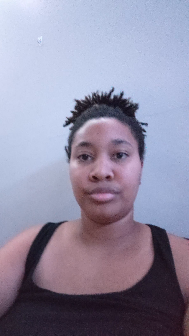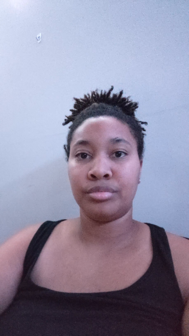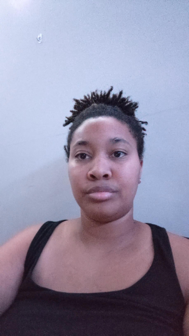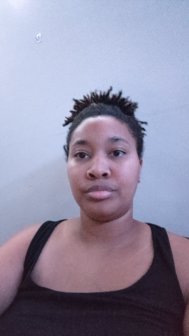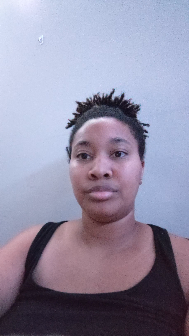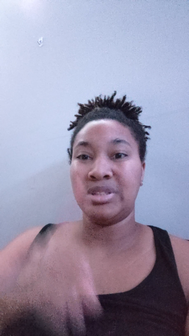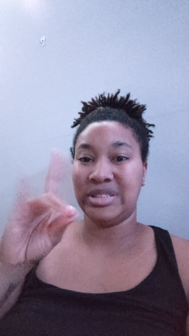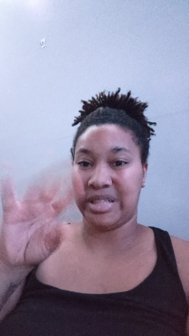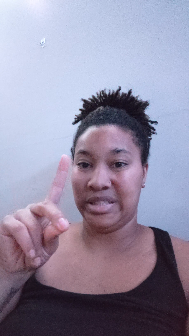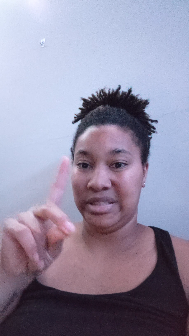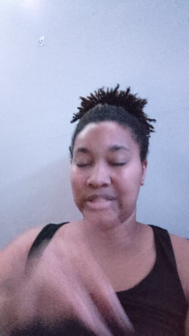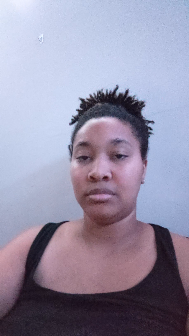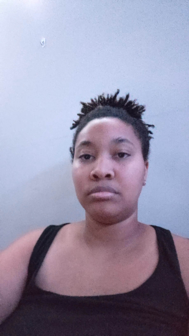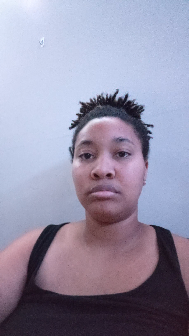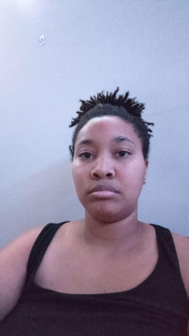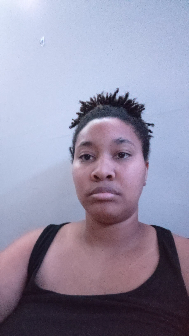did